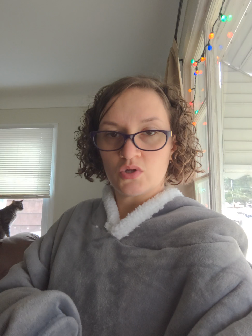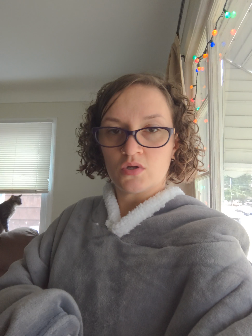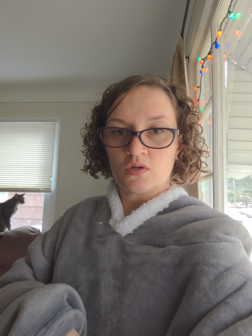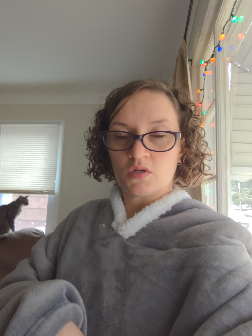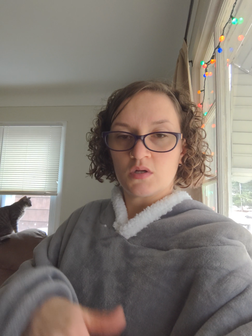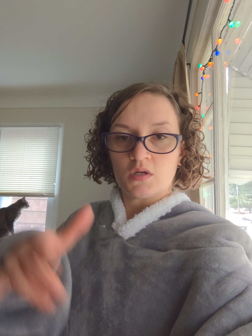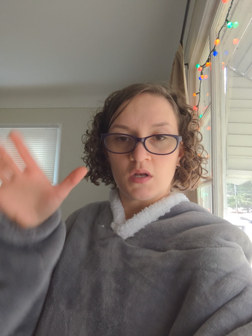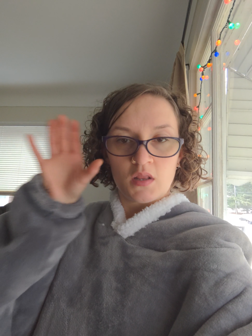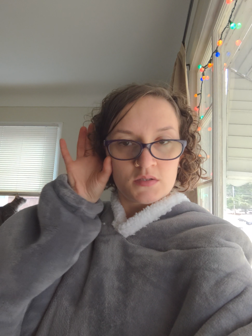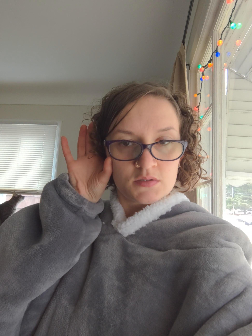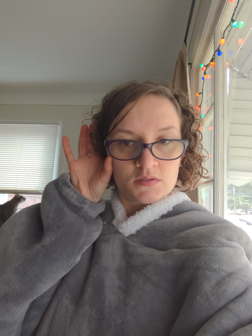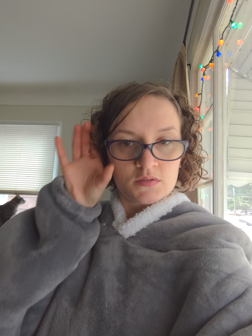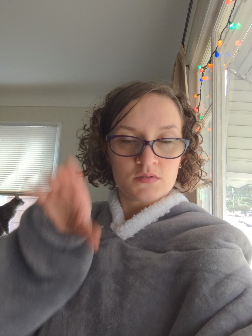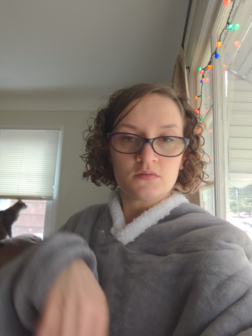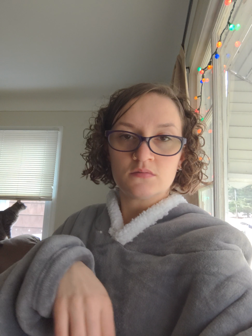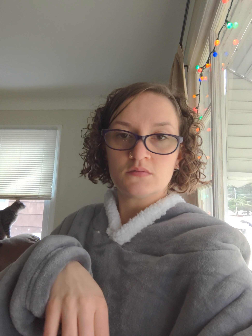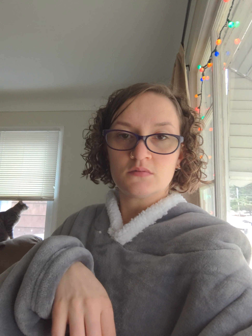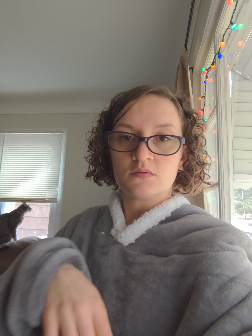listen